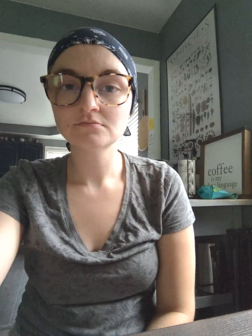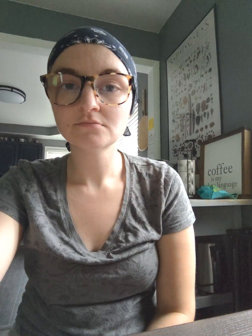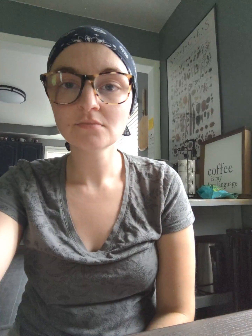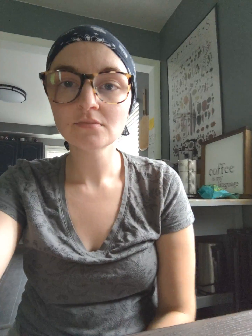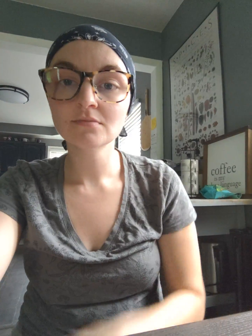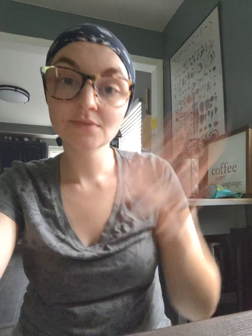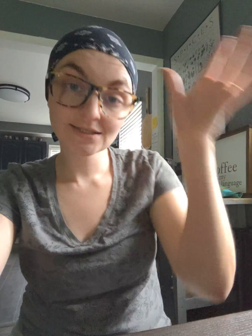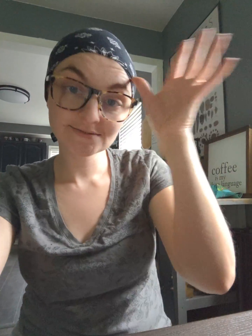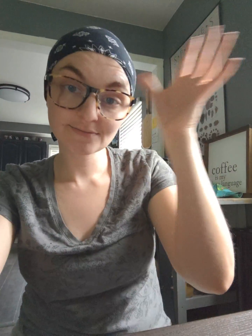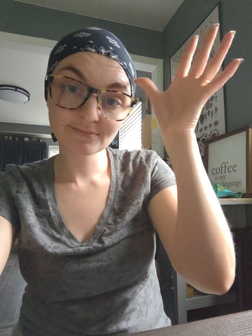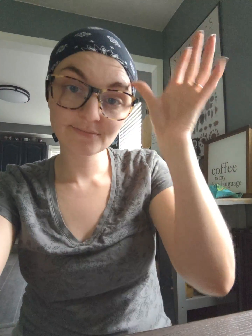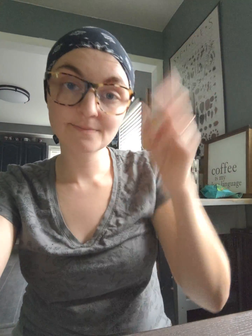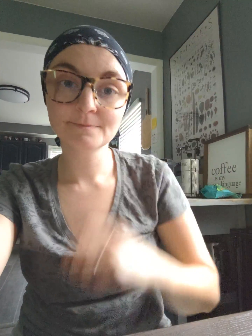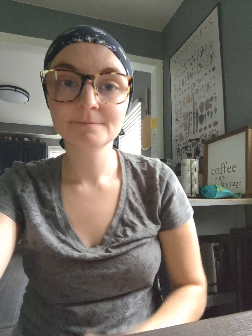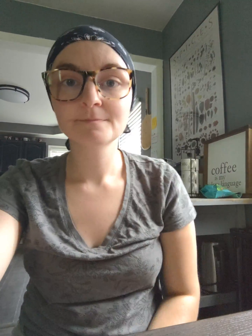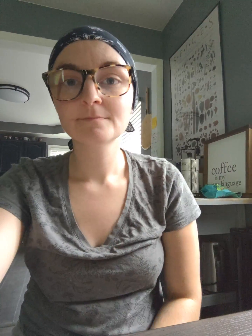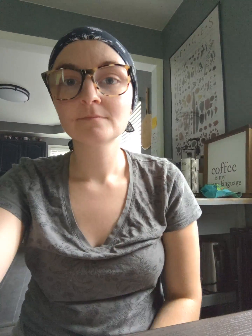daddy